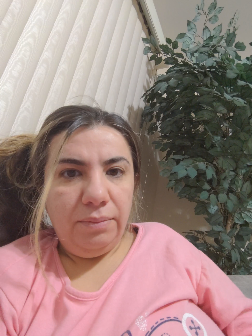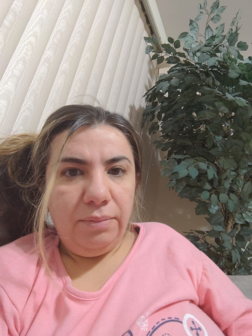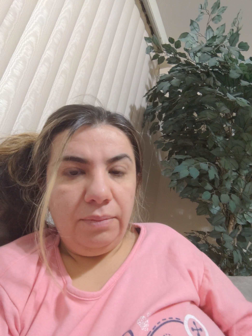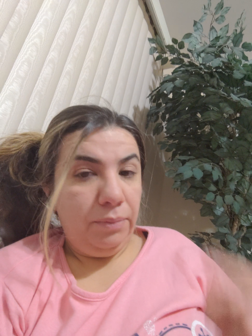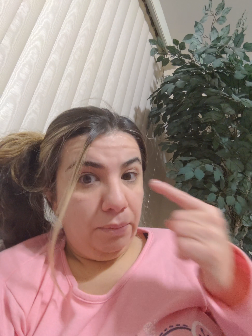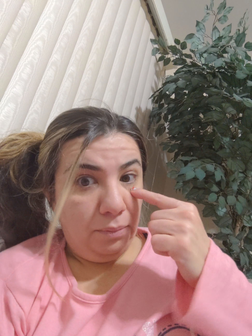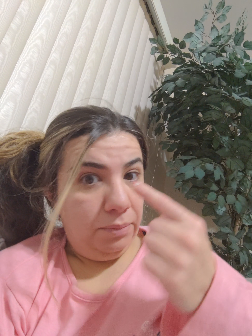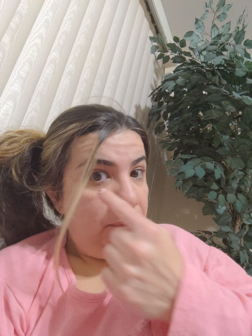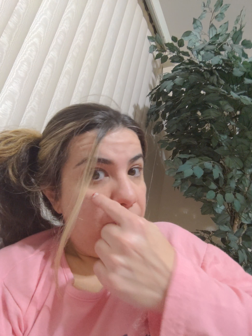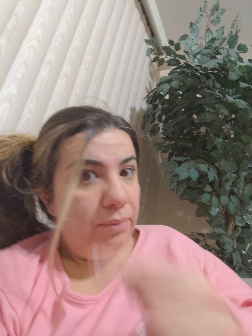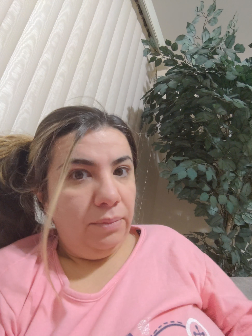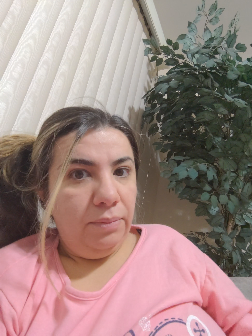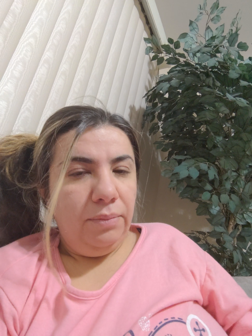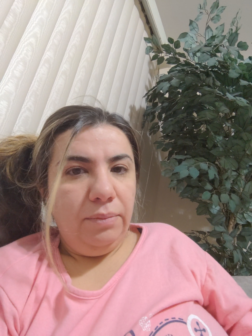eye